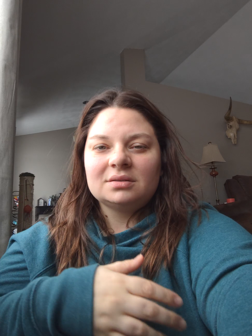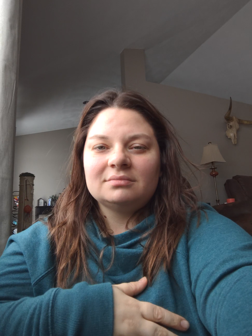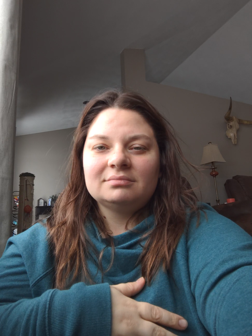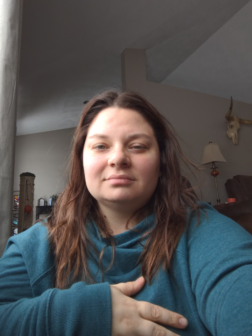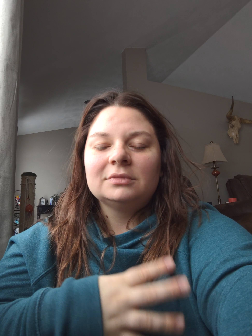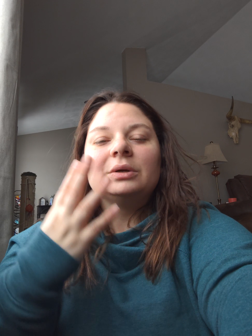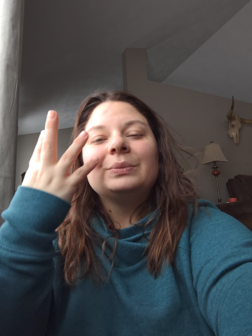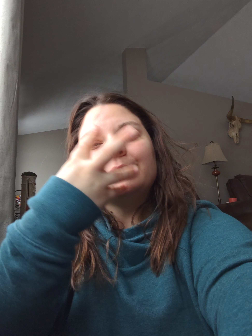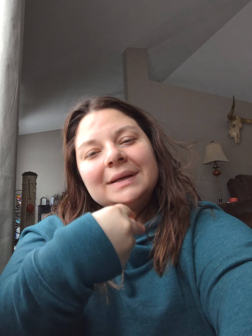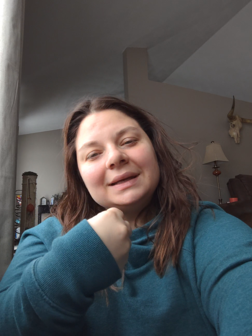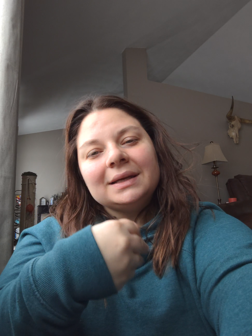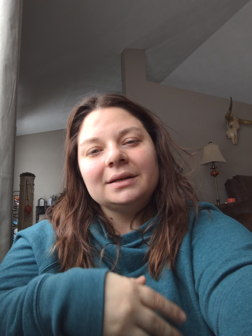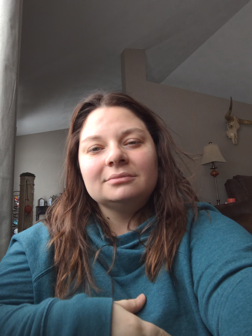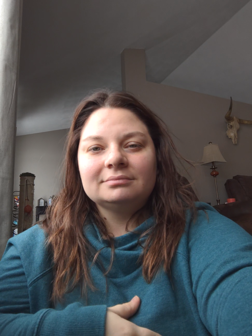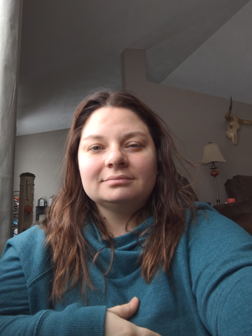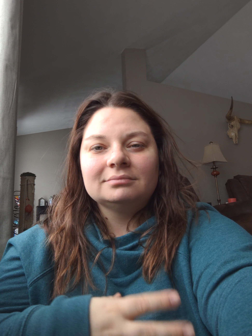pretty